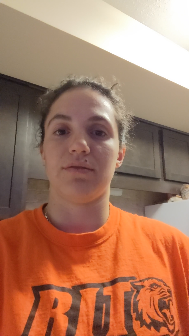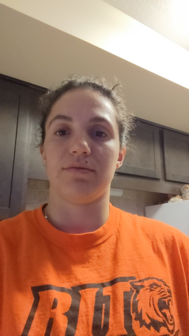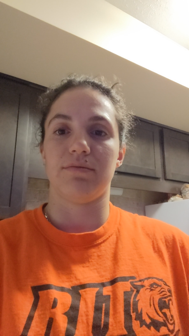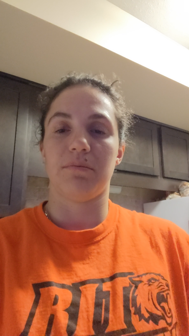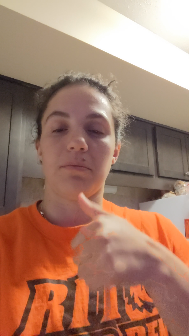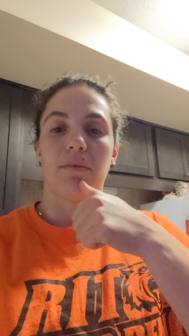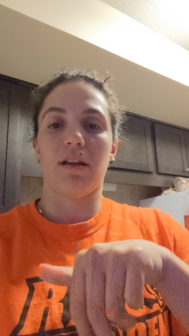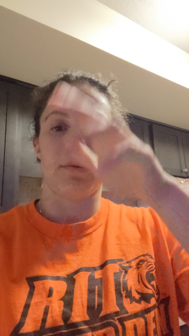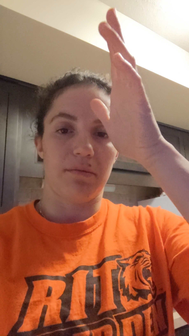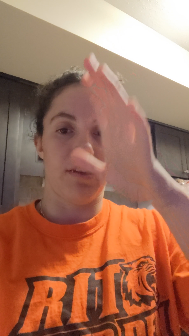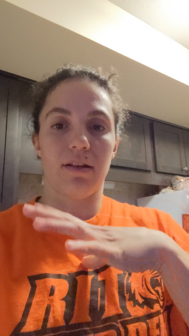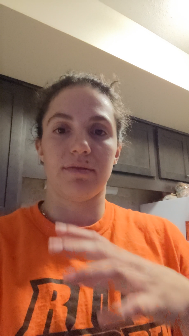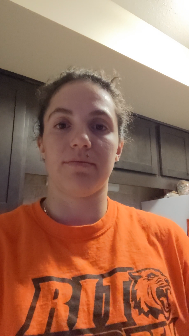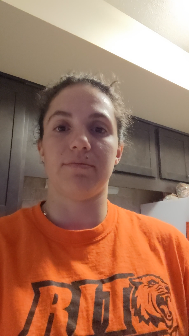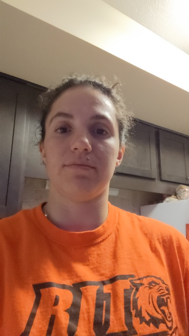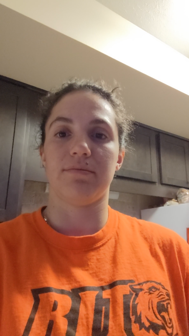mailman